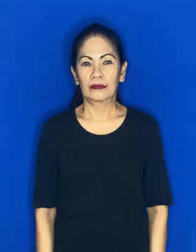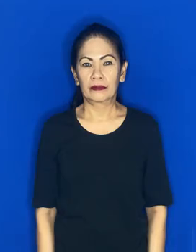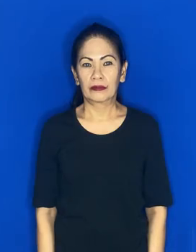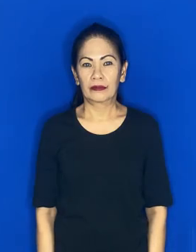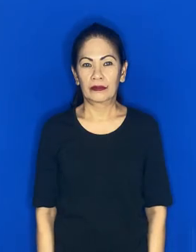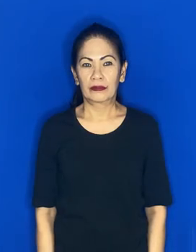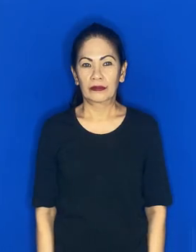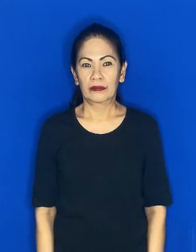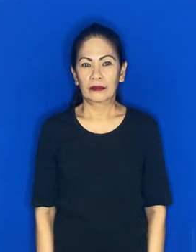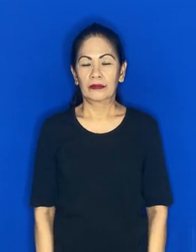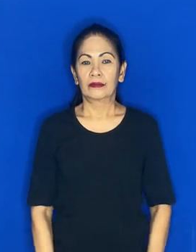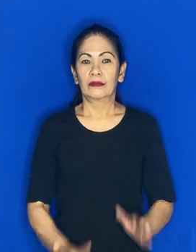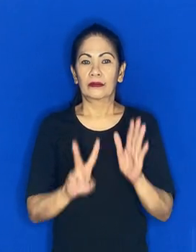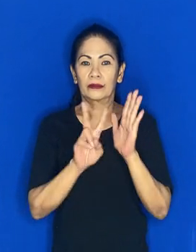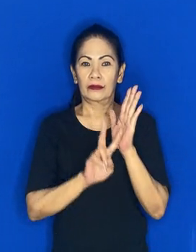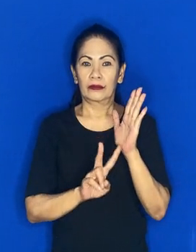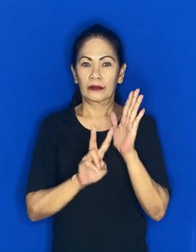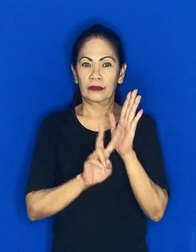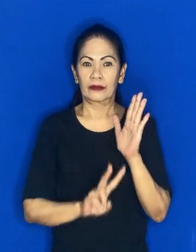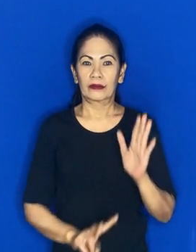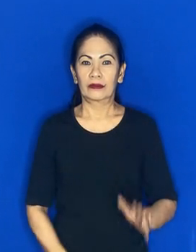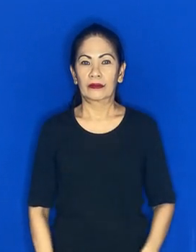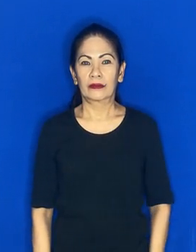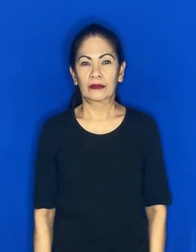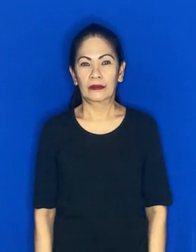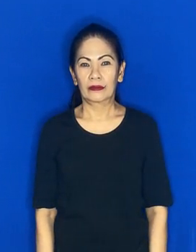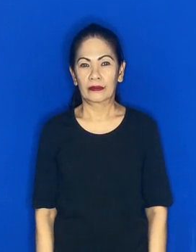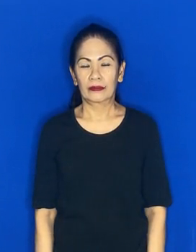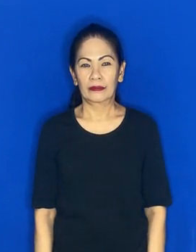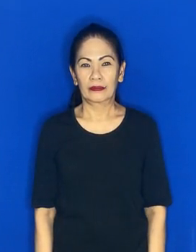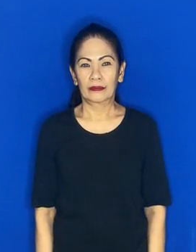violet